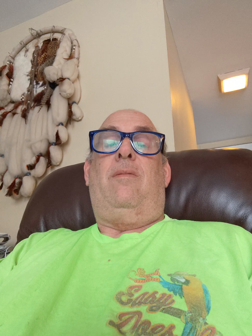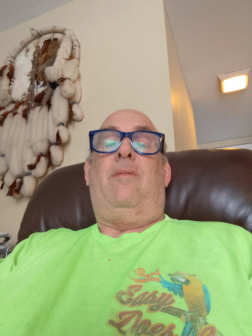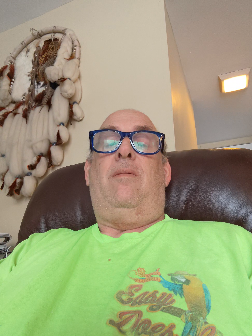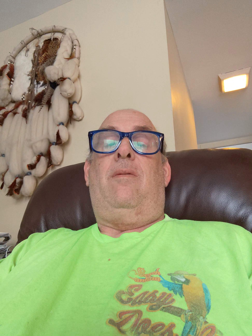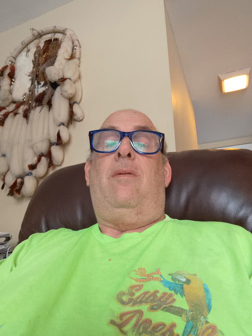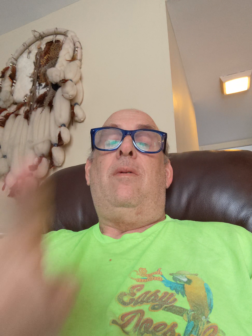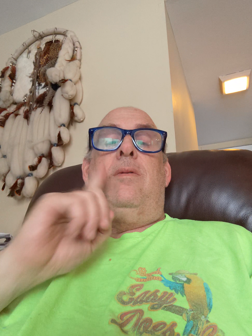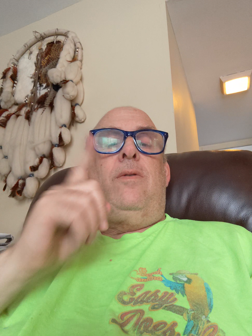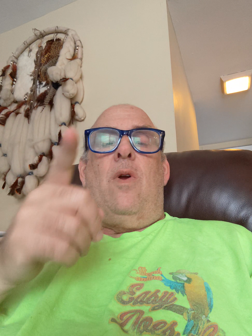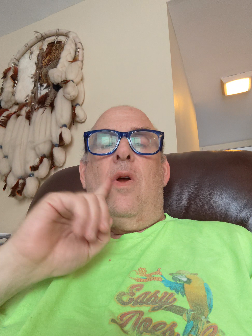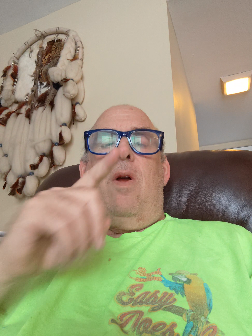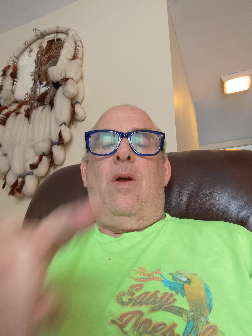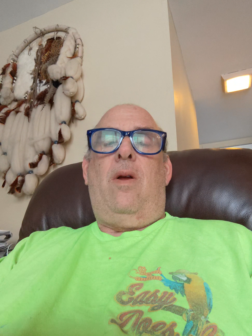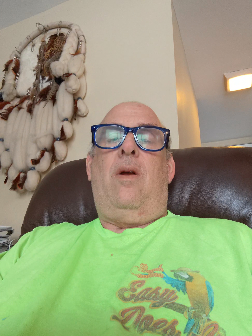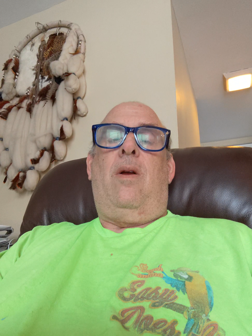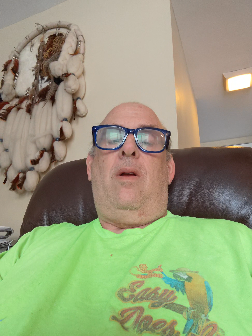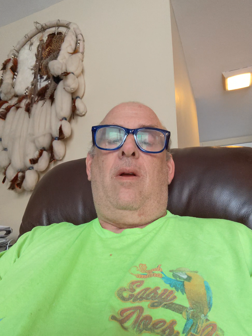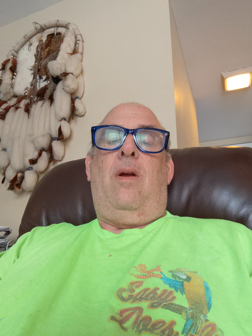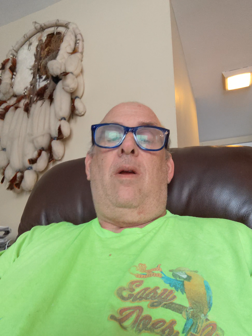talk